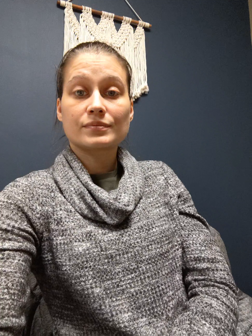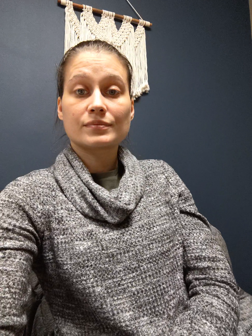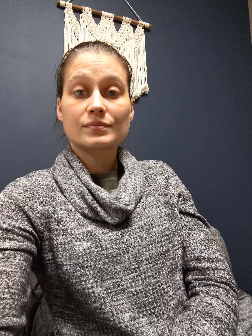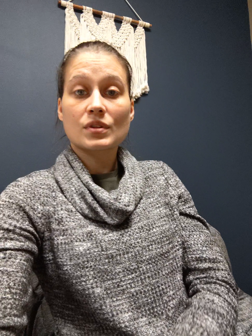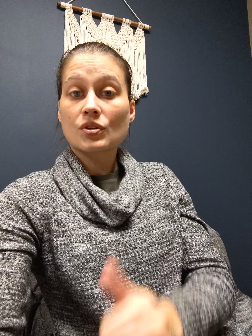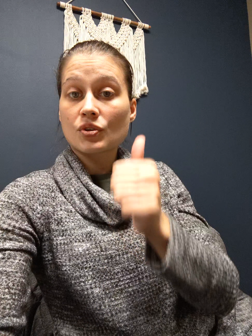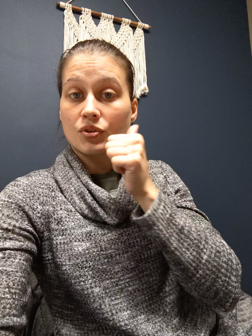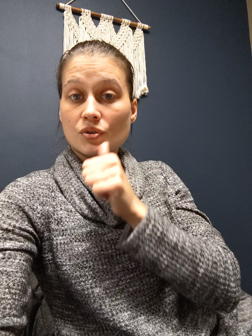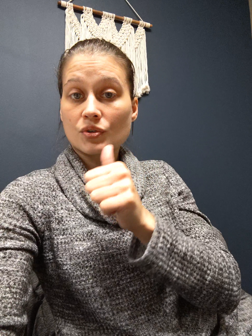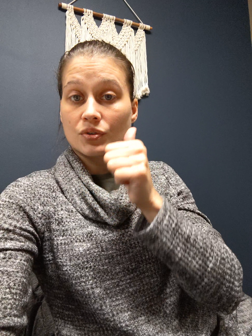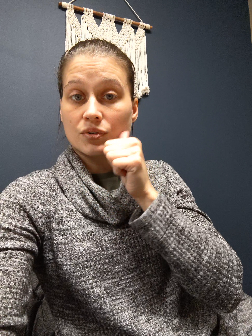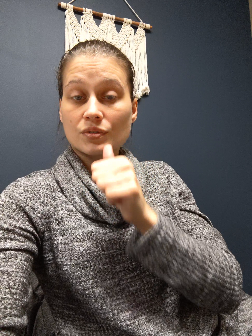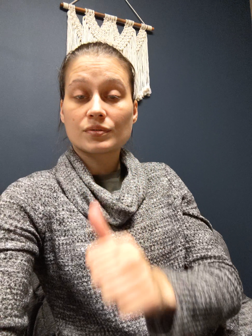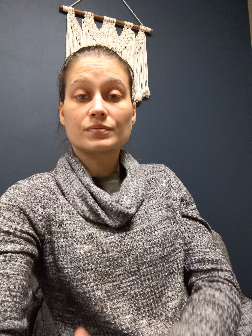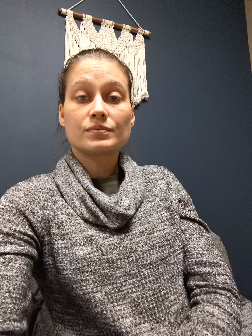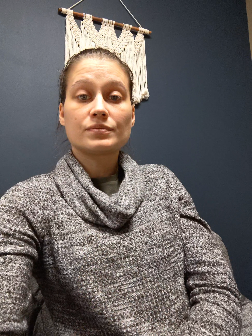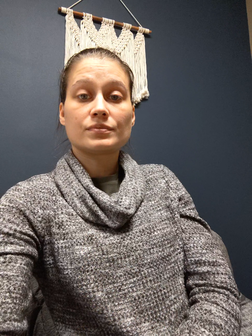girl